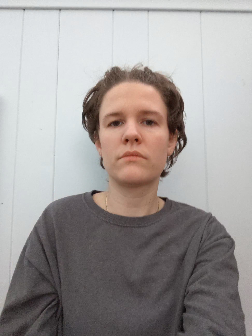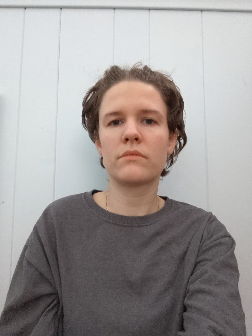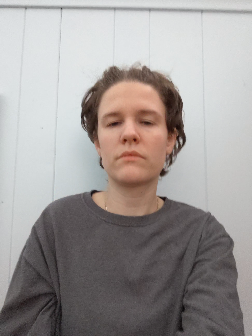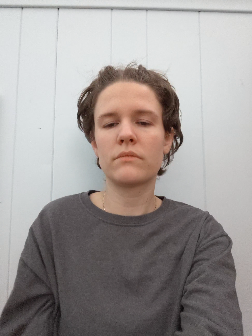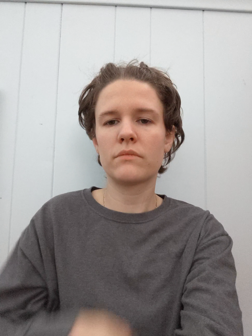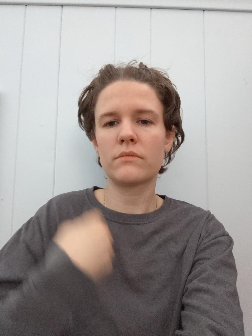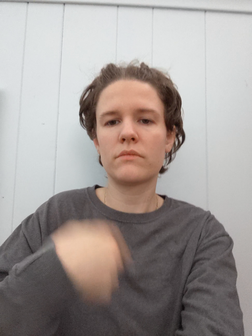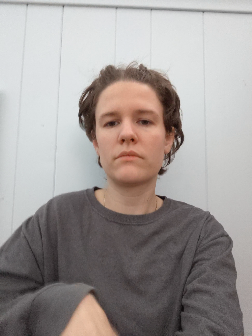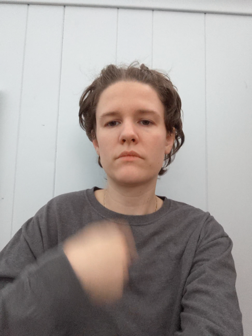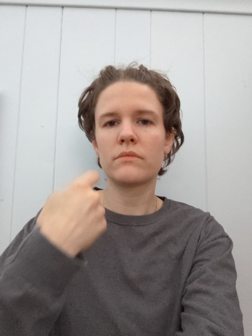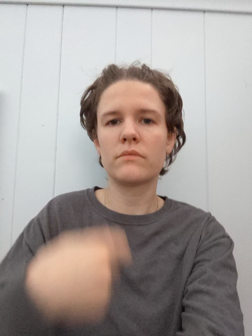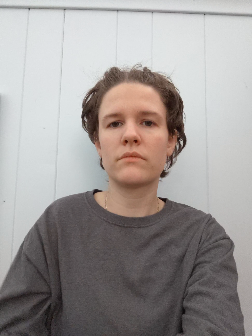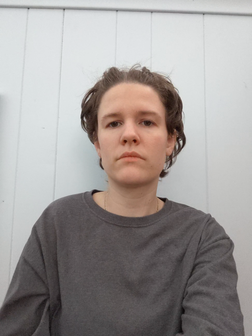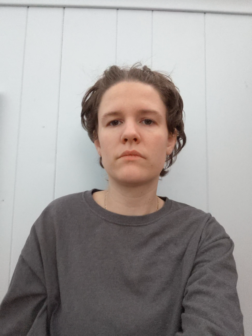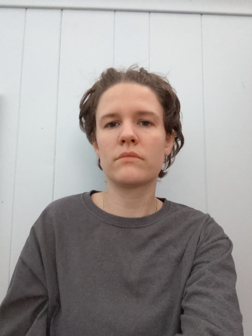zipper